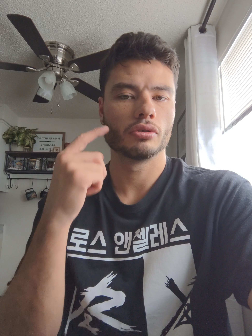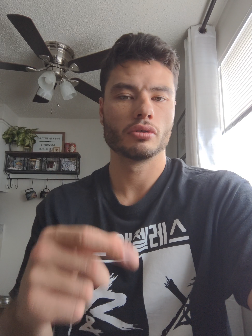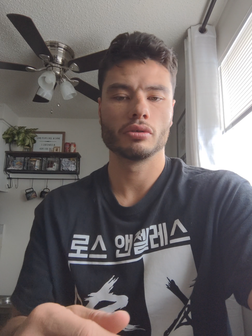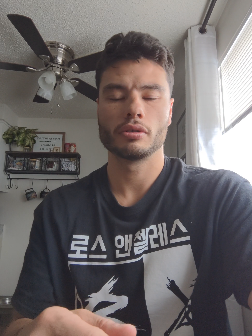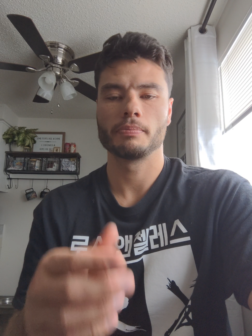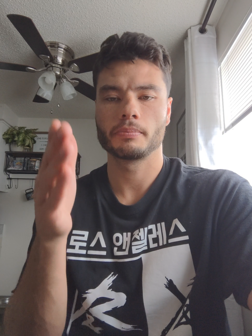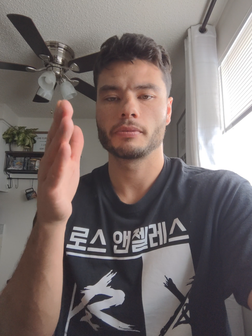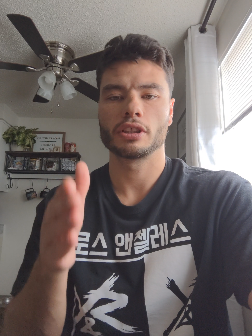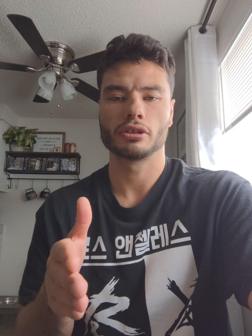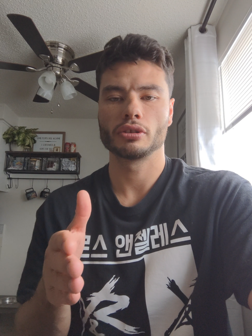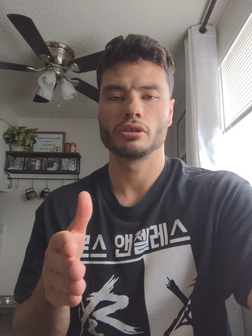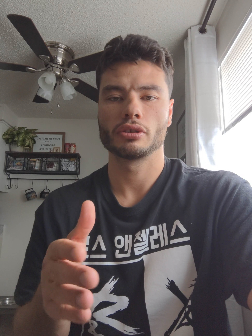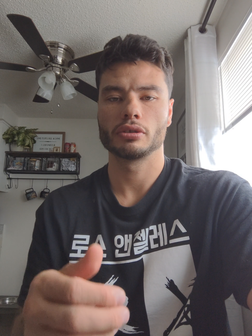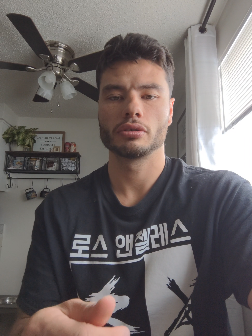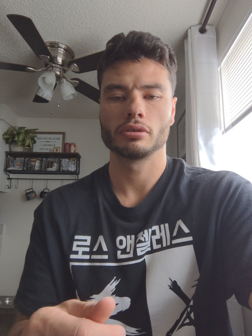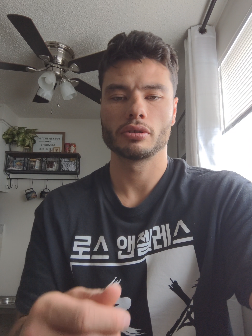person